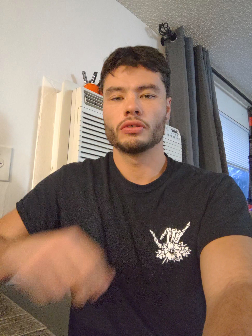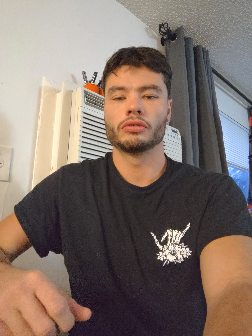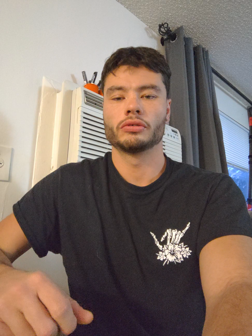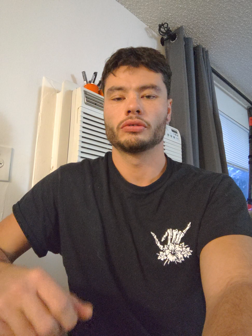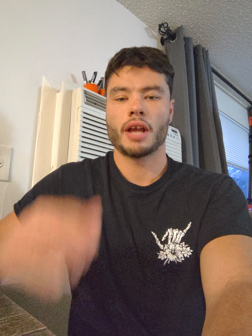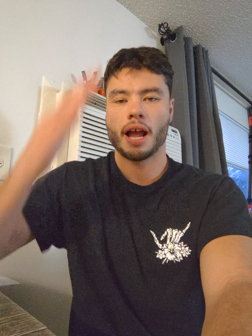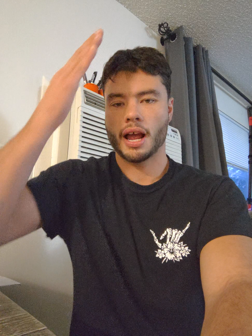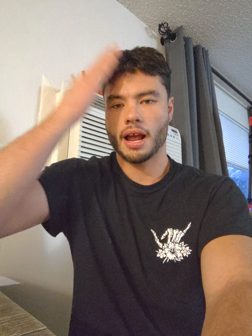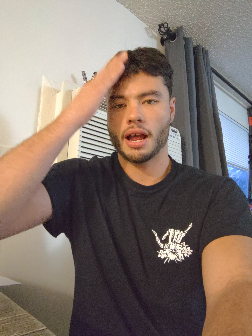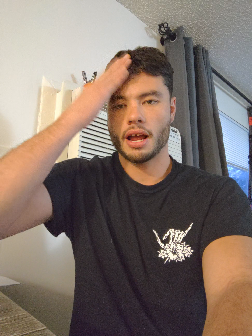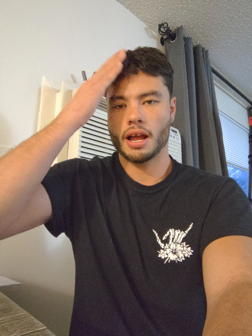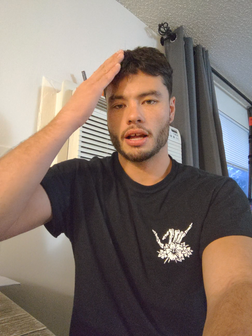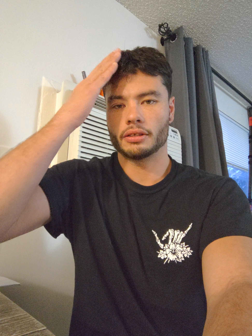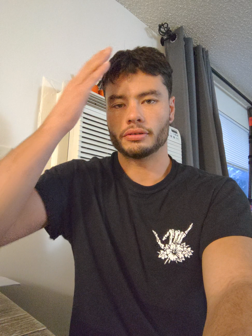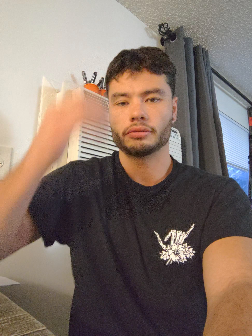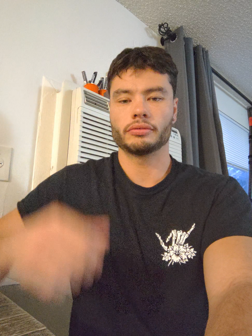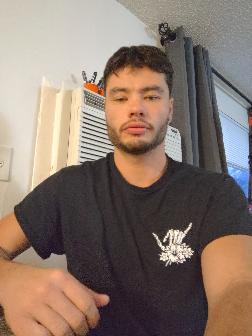hat